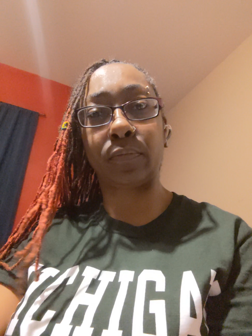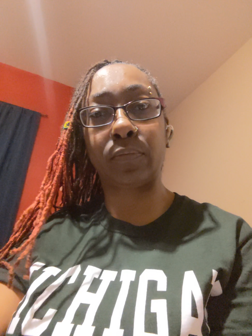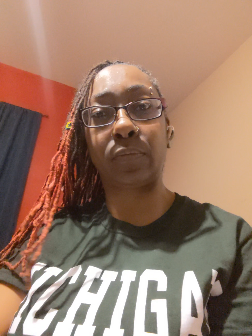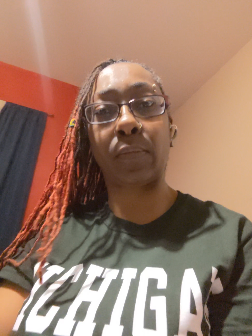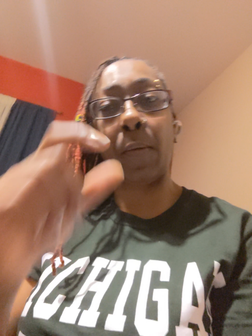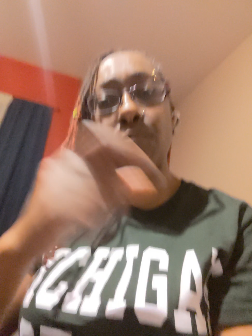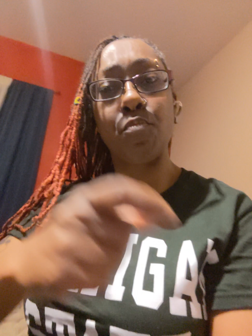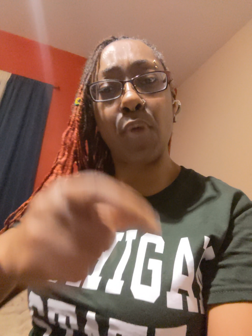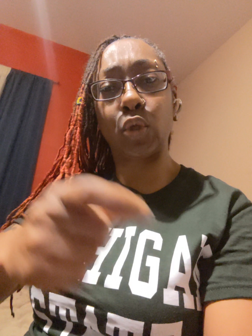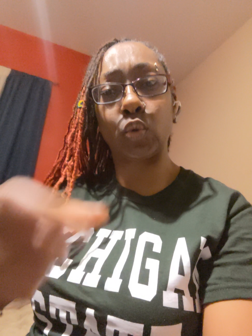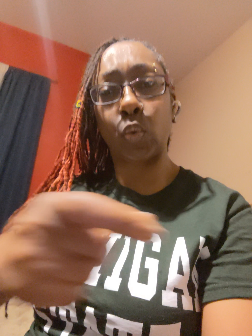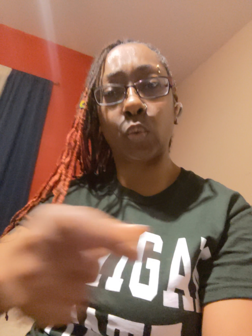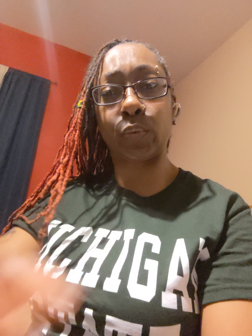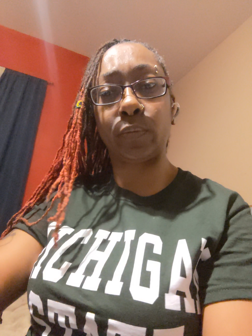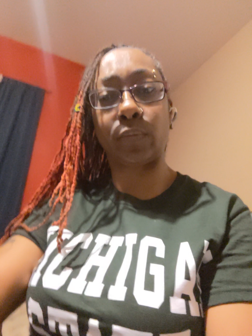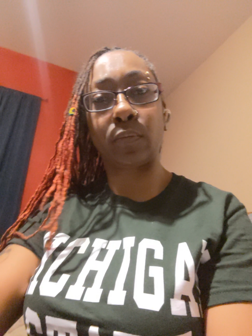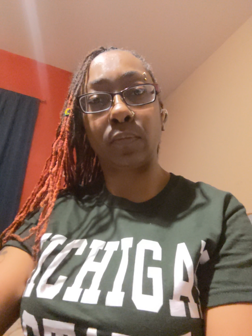puzzle